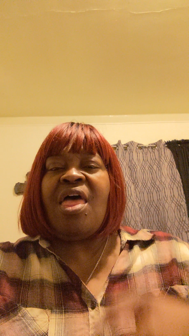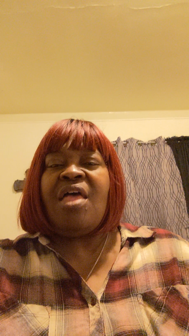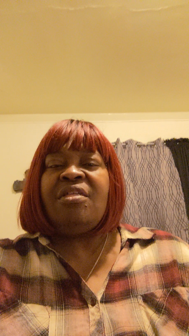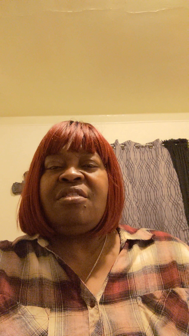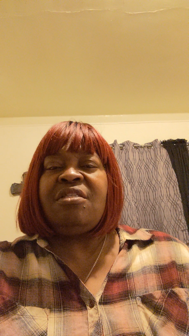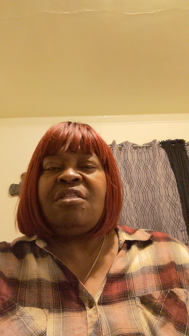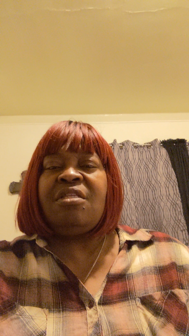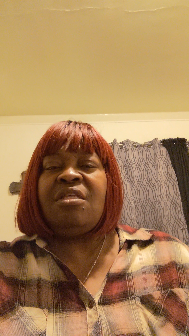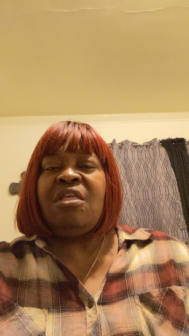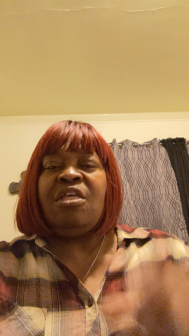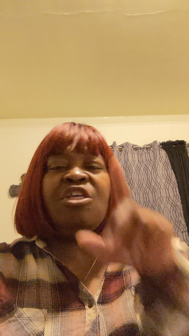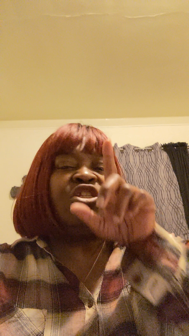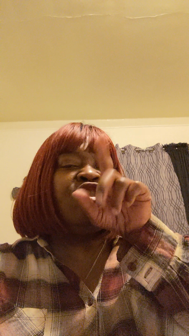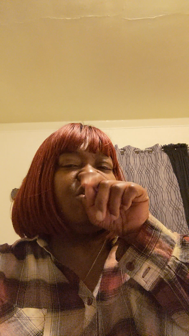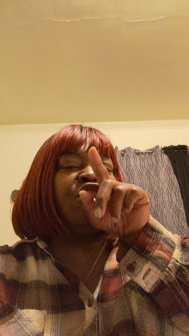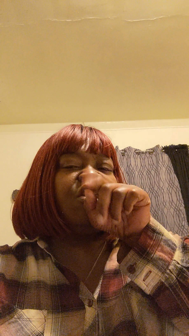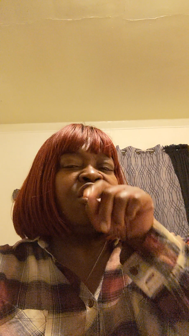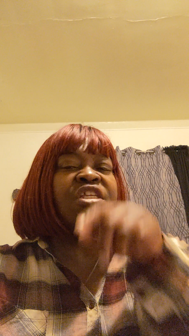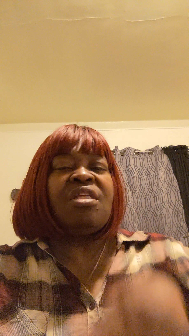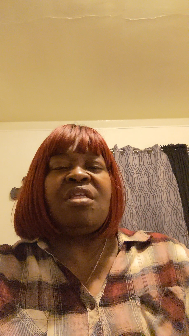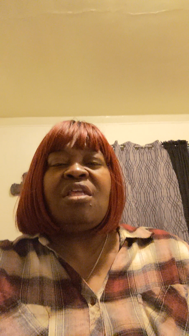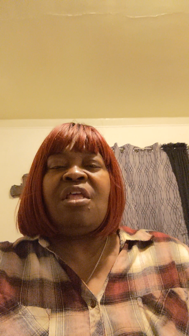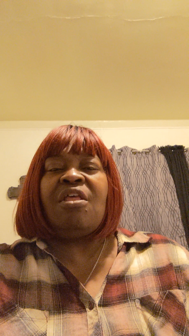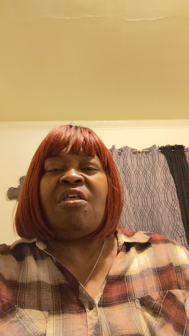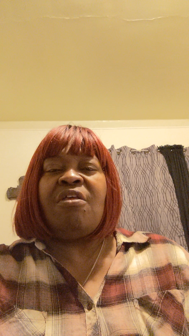chicken